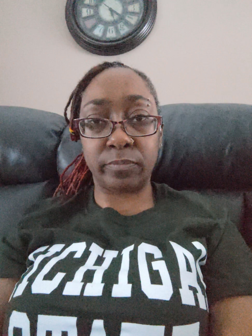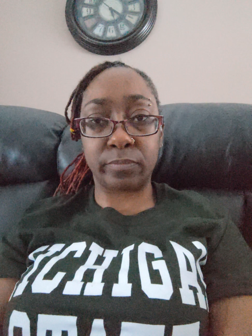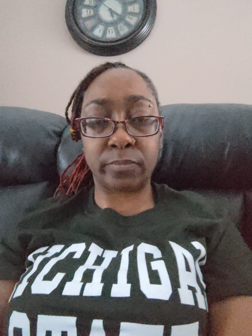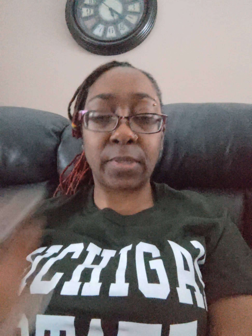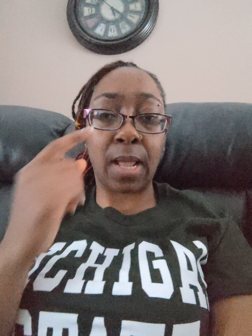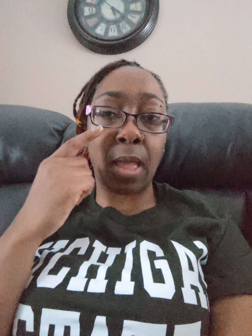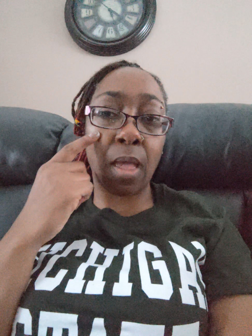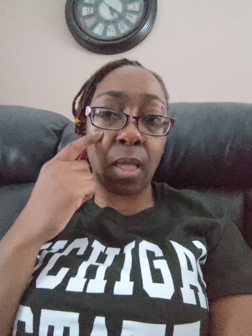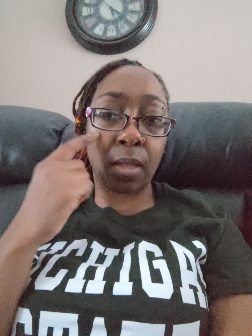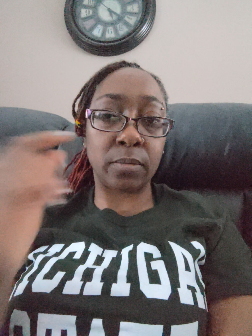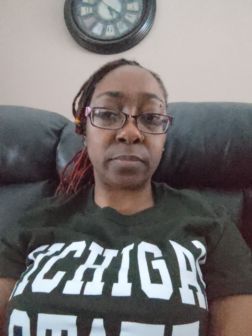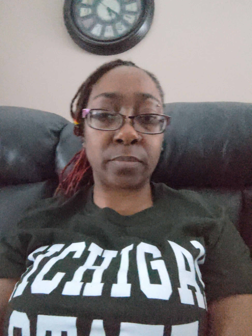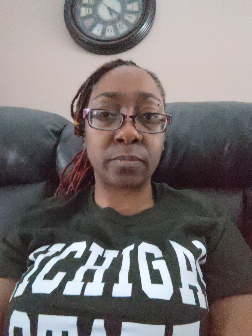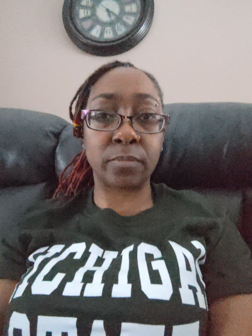eye